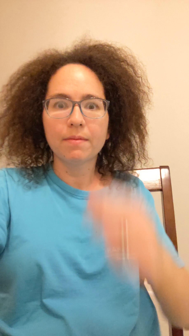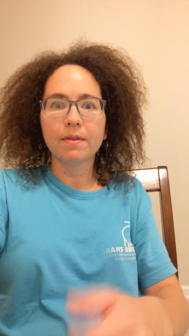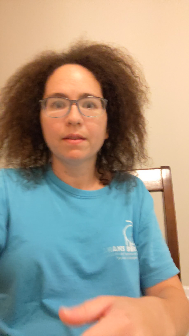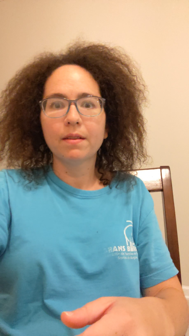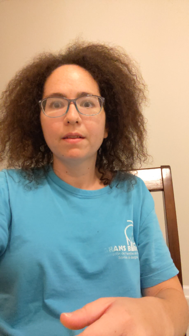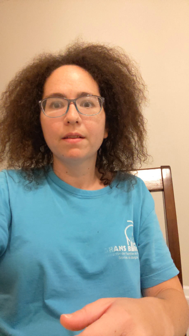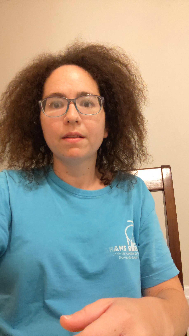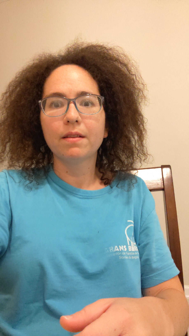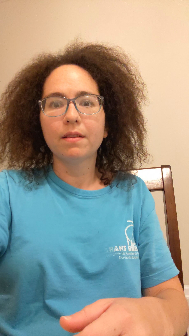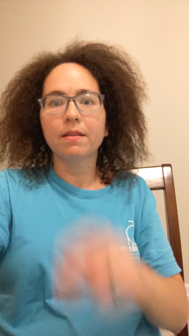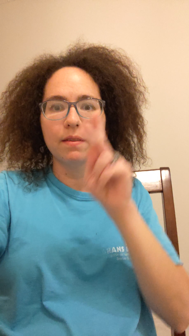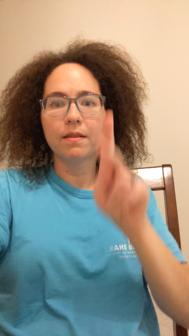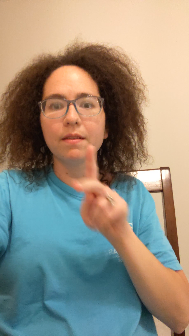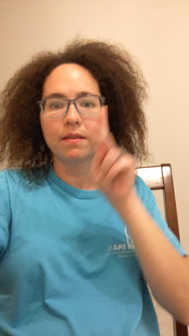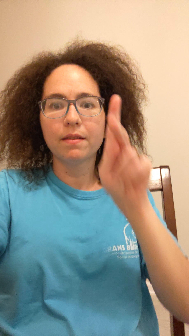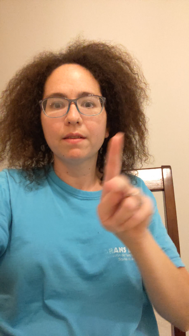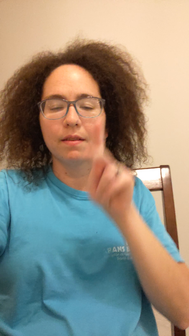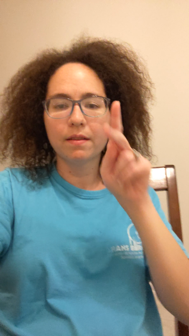people